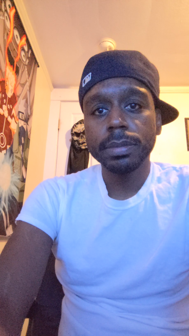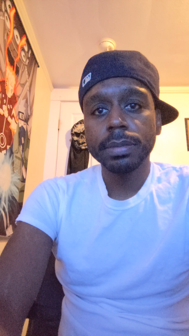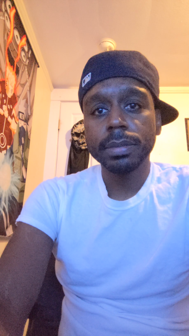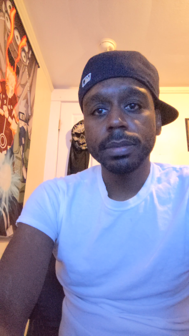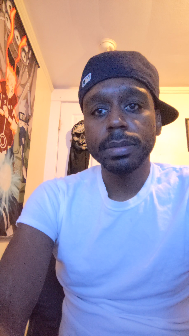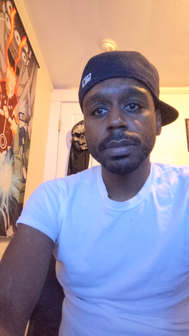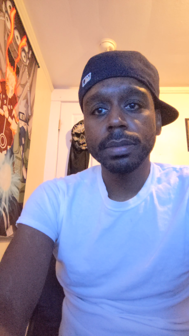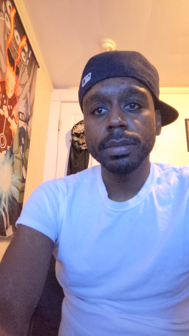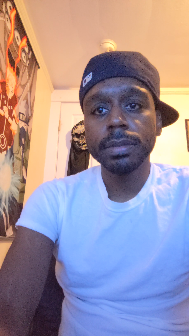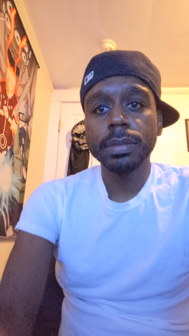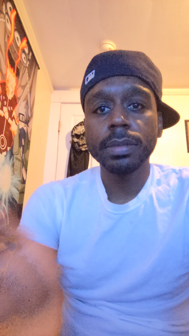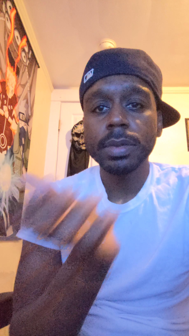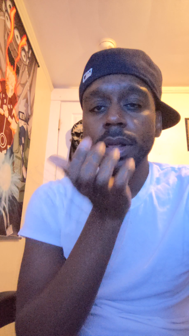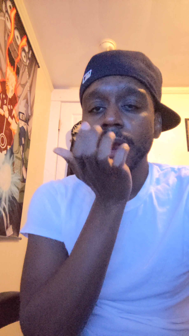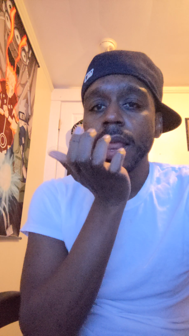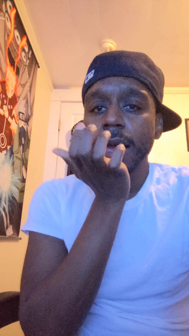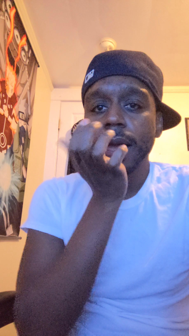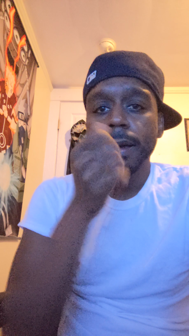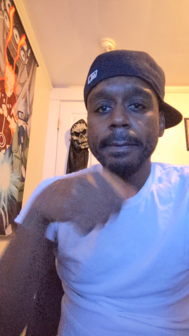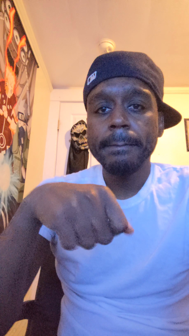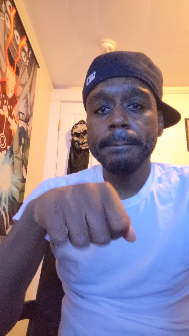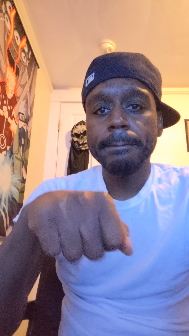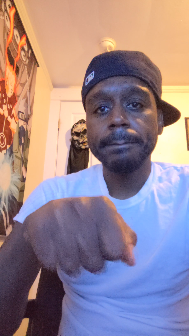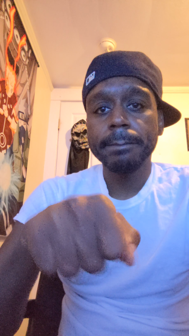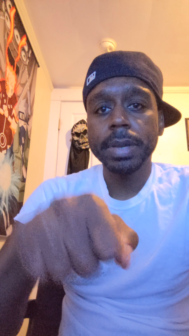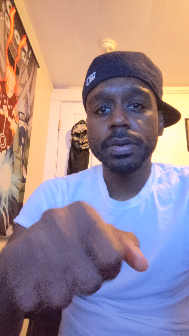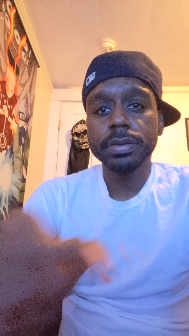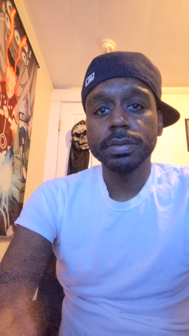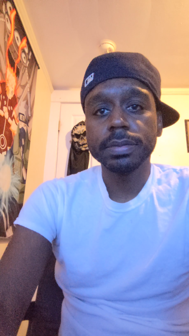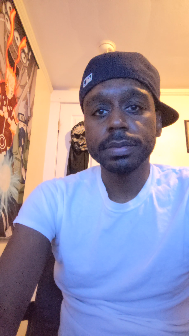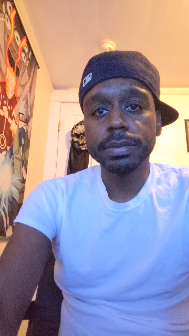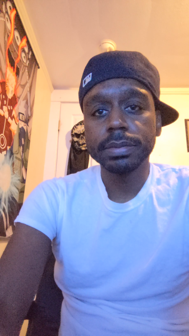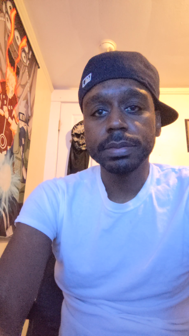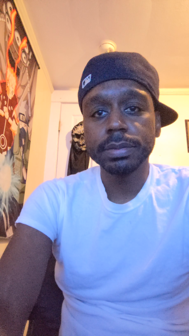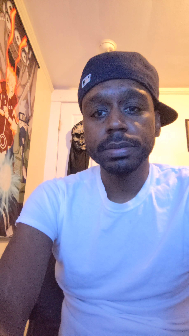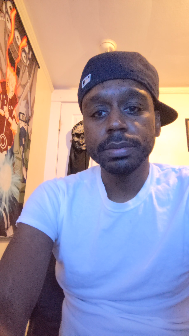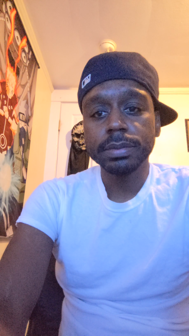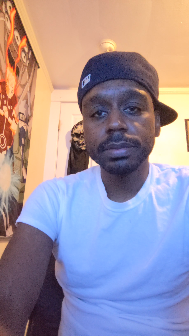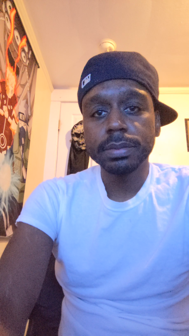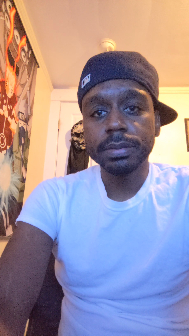lawn mower